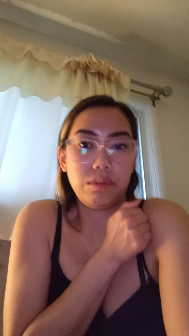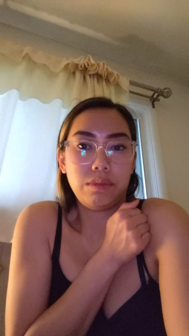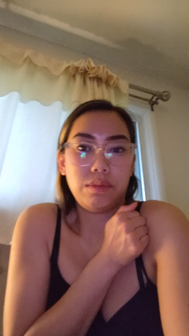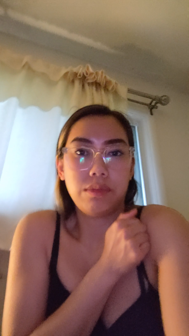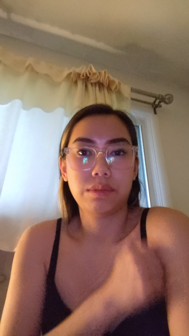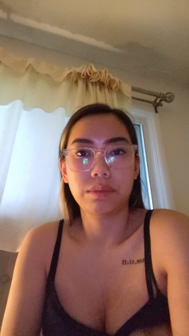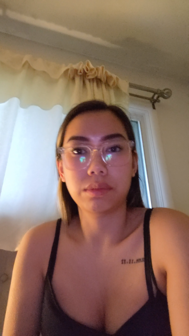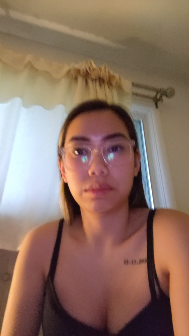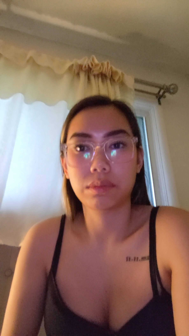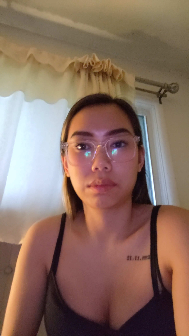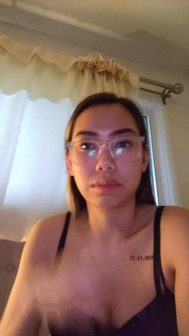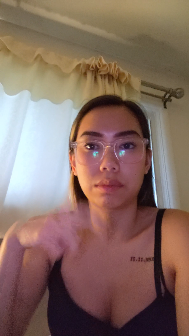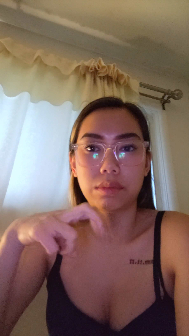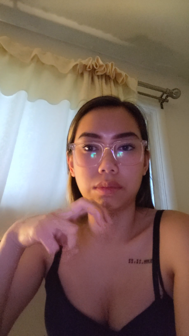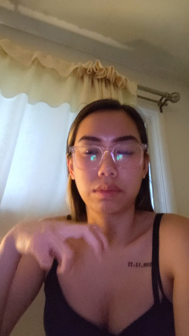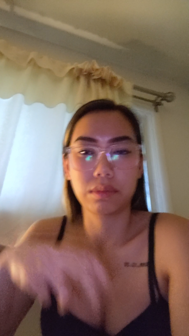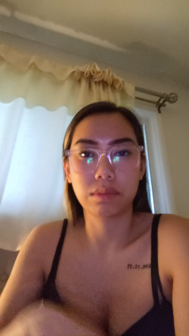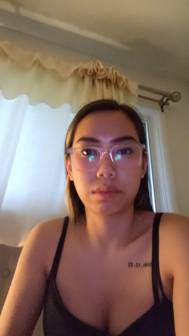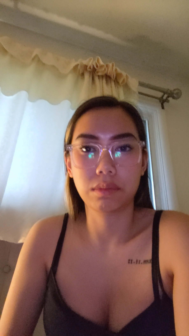potato